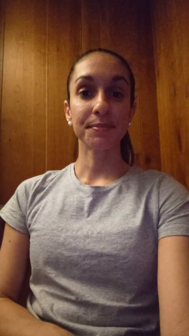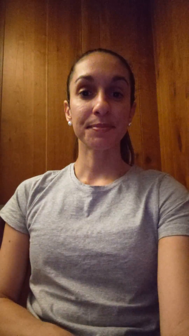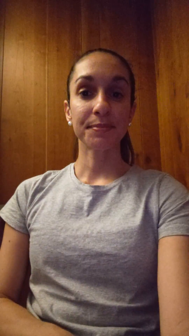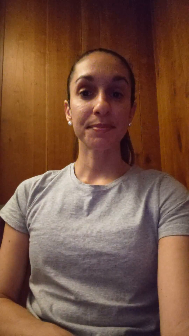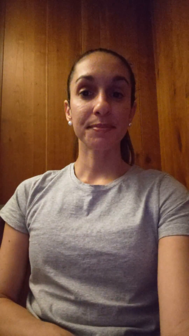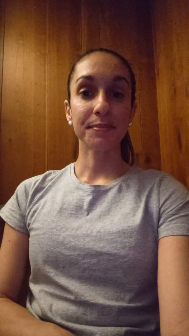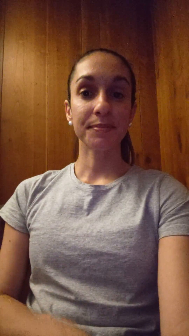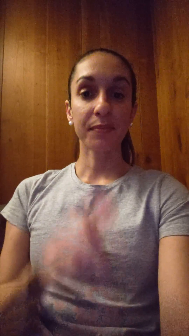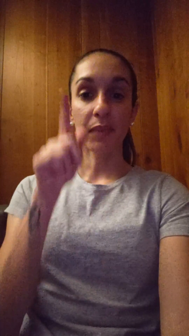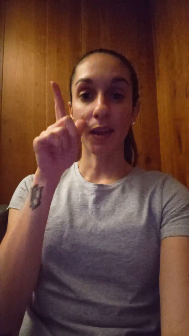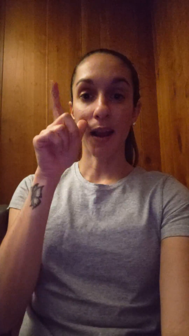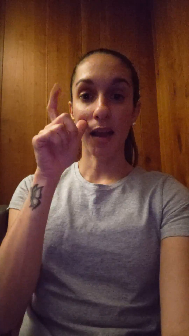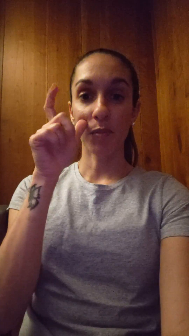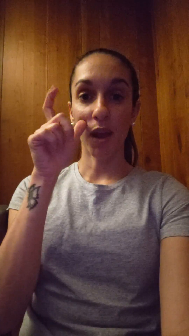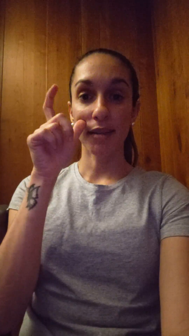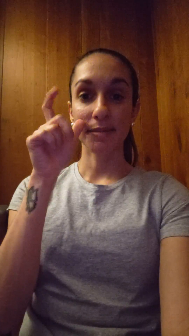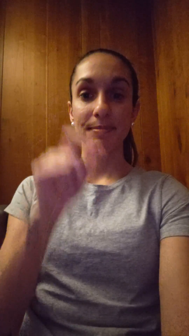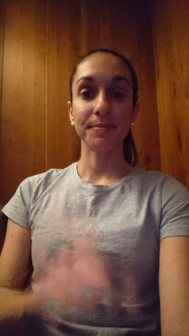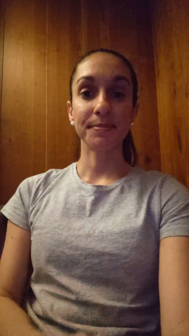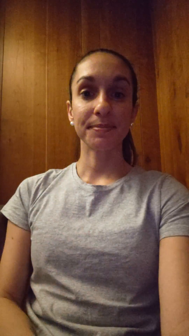camera